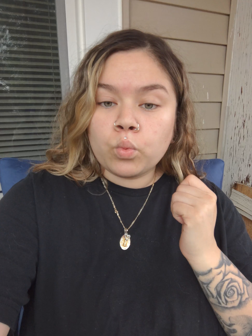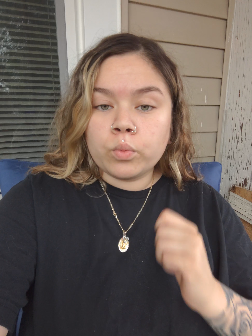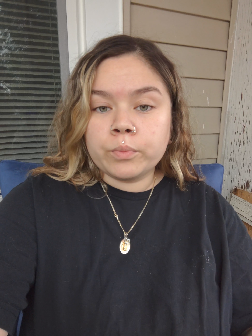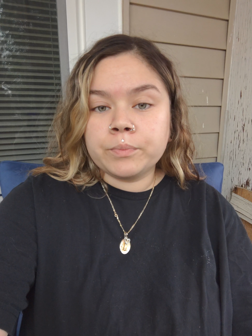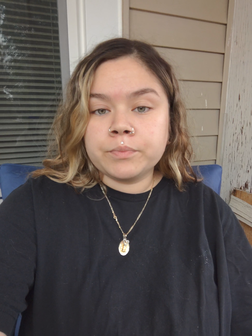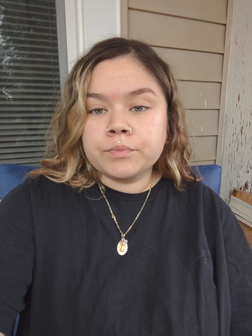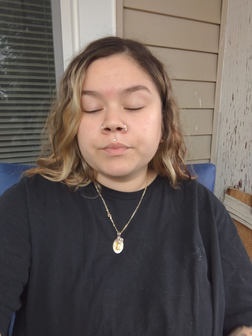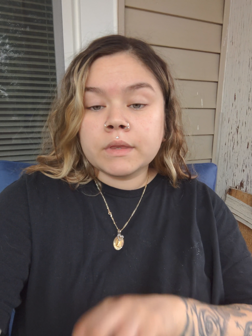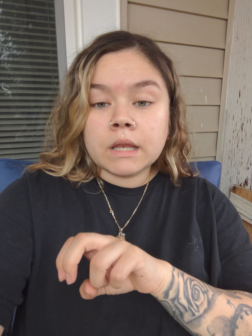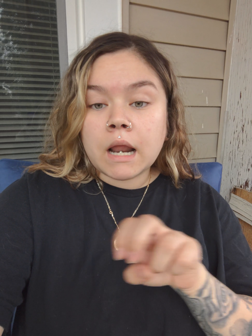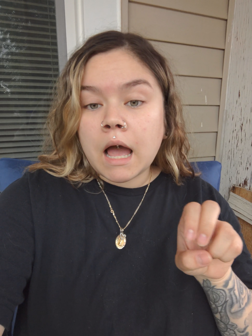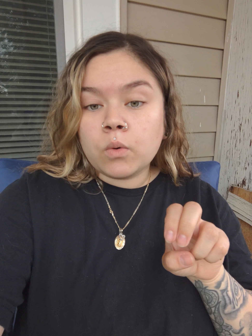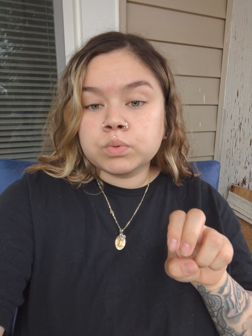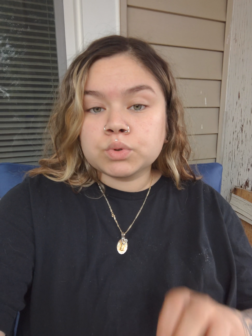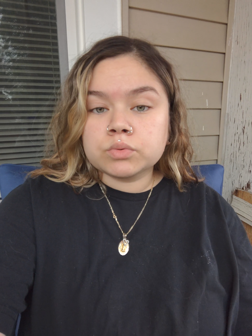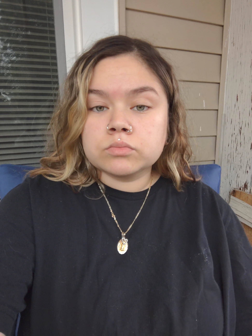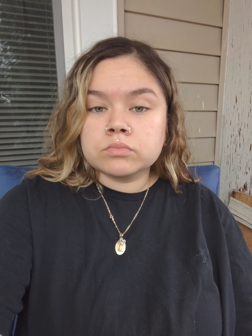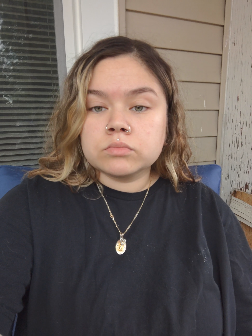couch